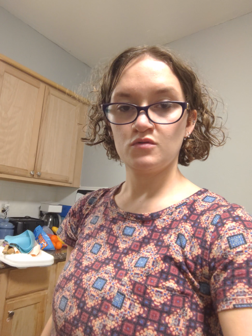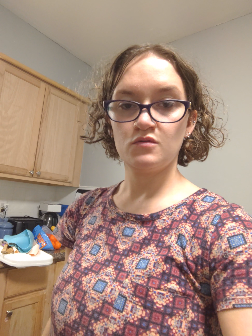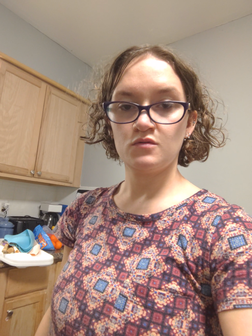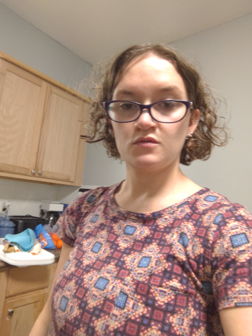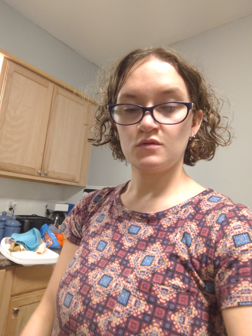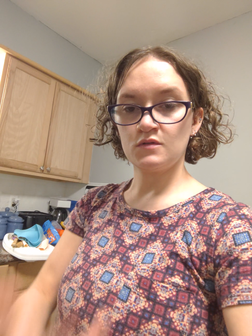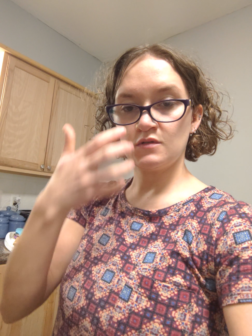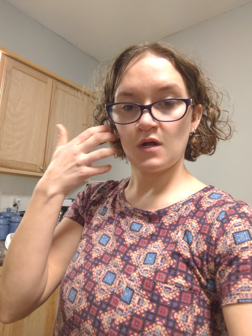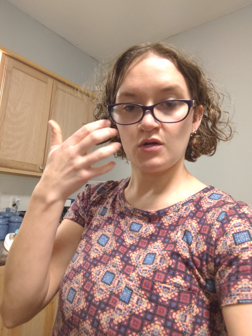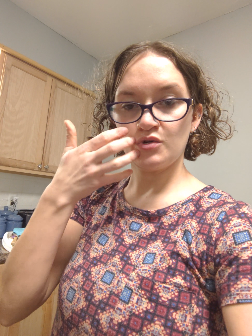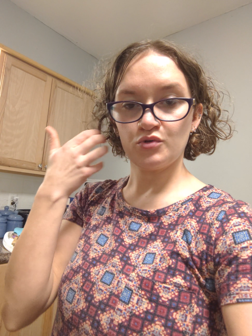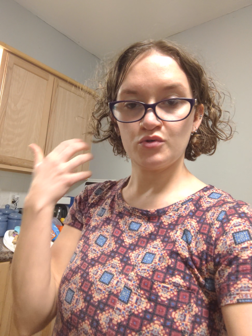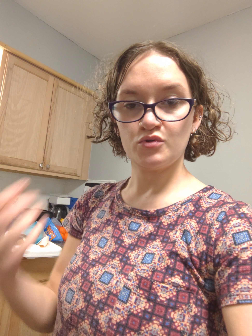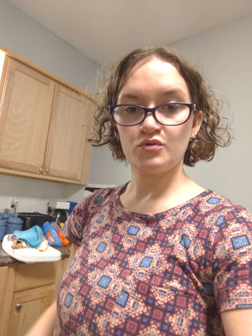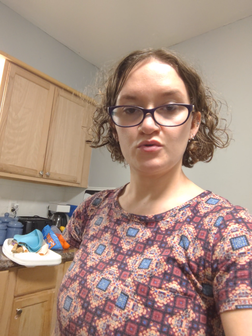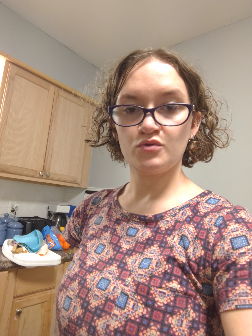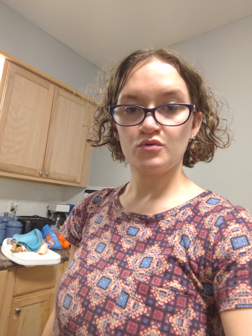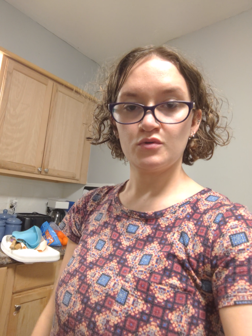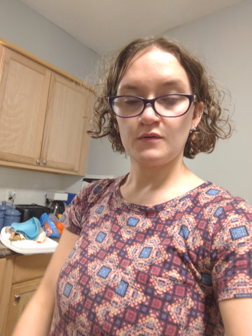tiger